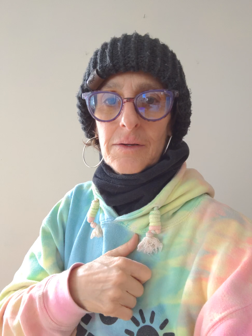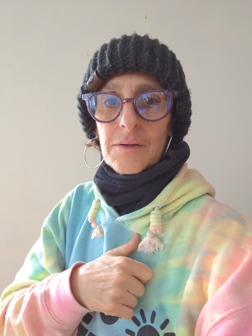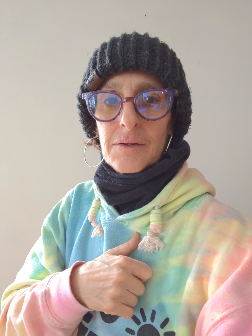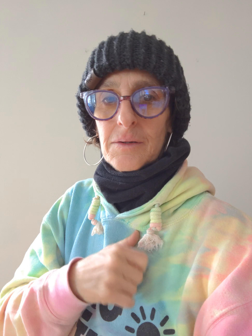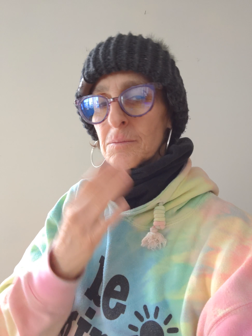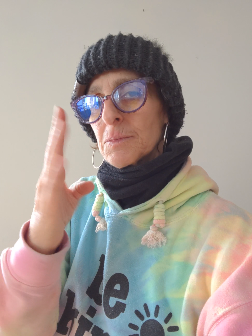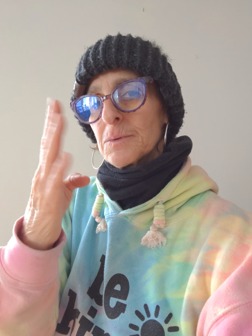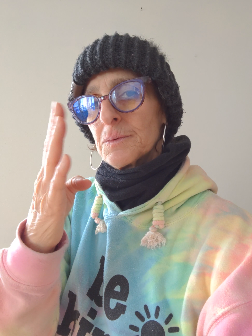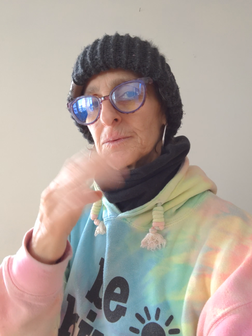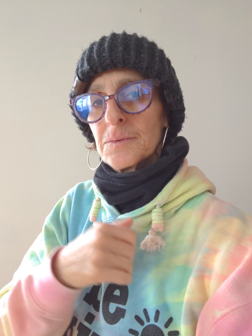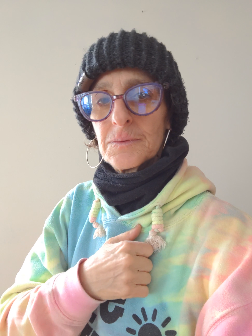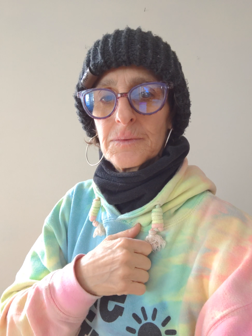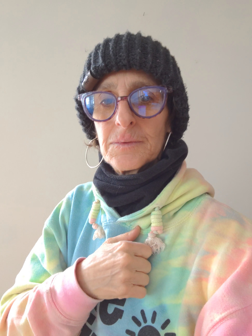blue